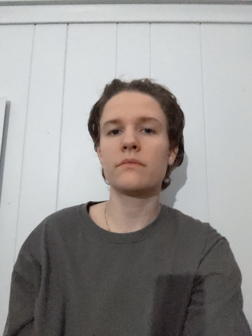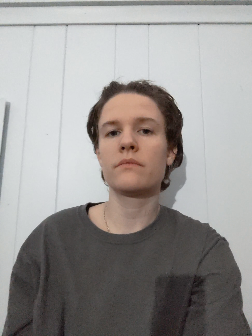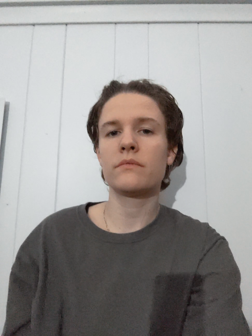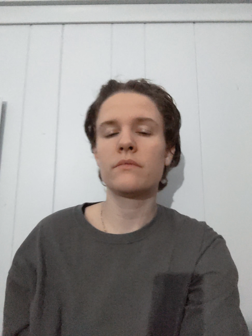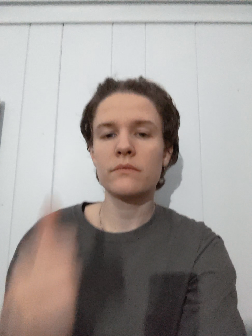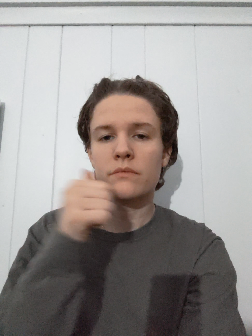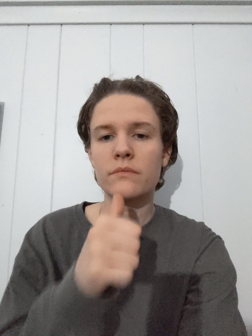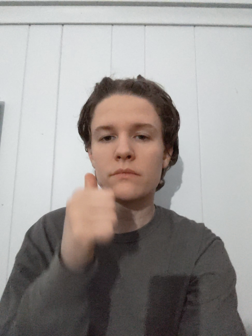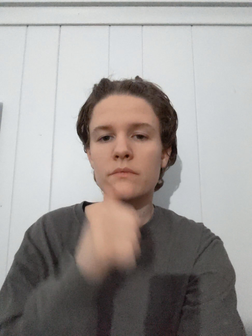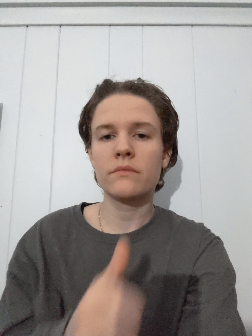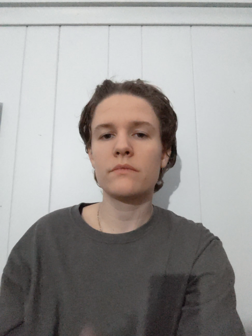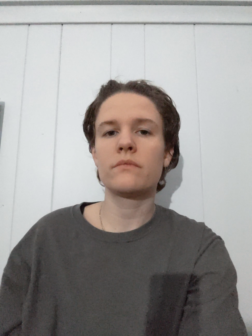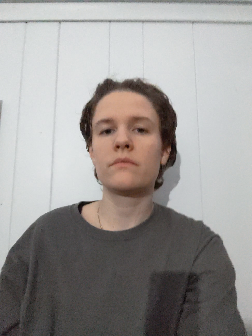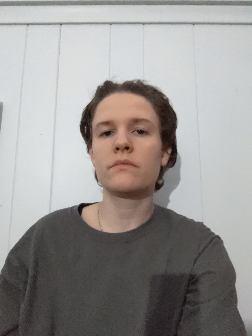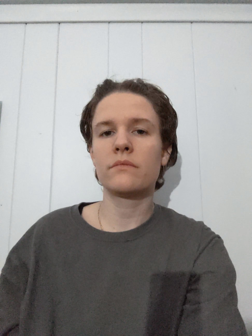girl